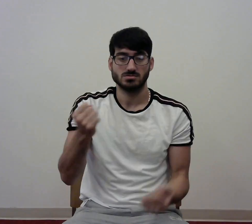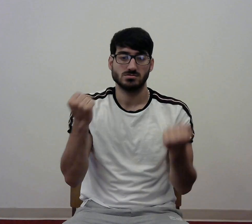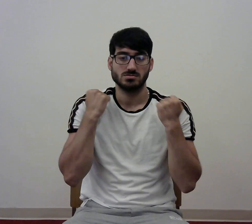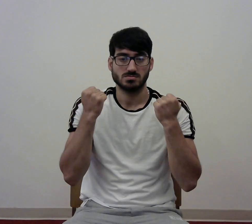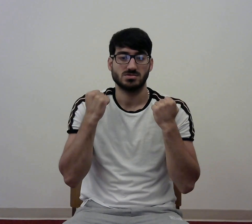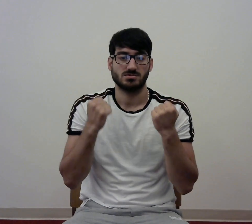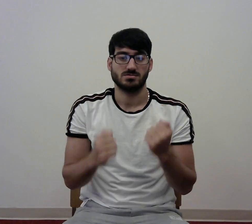idman